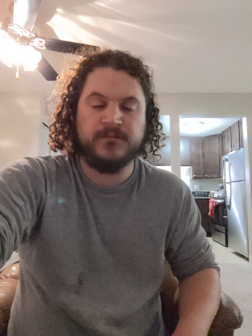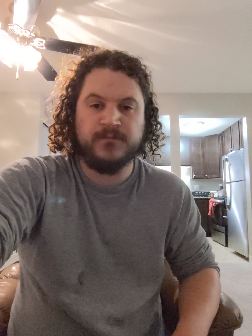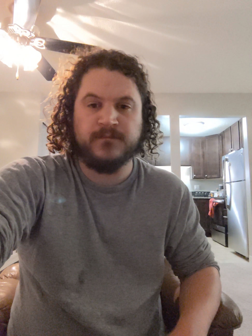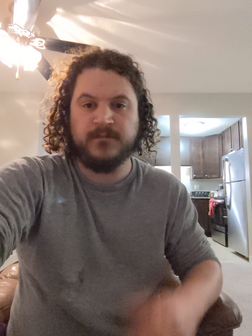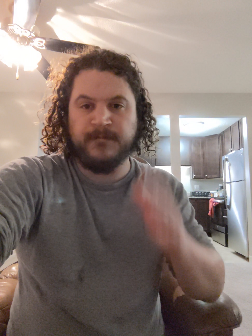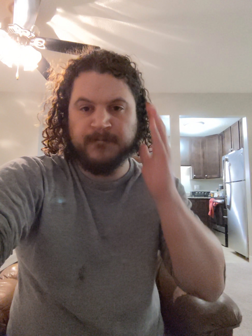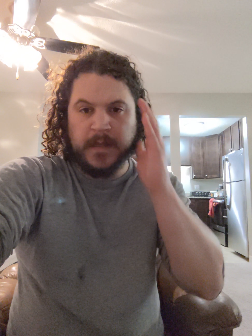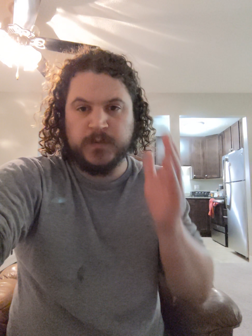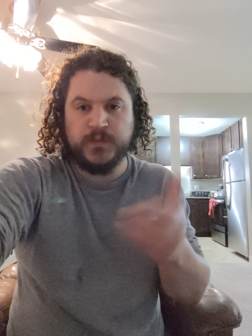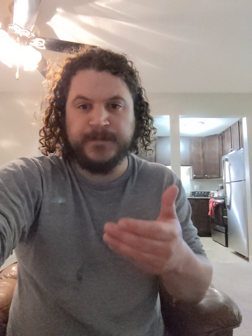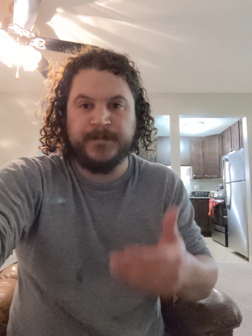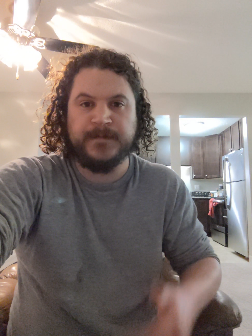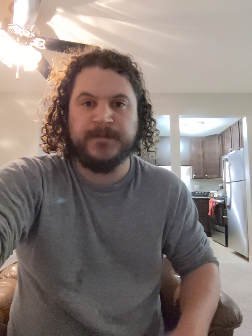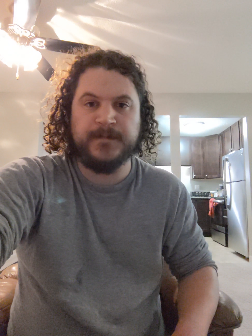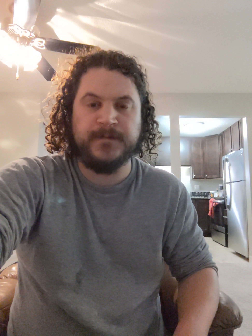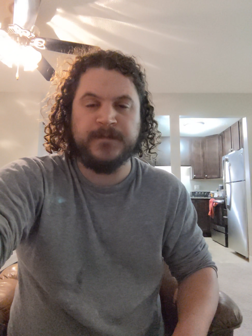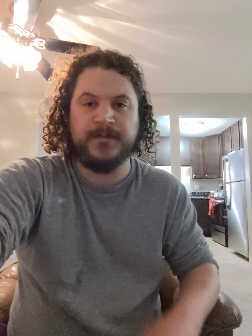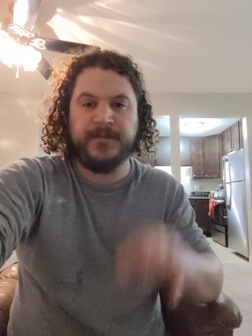bedroom